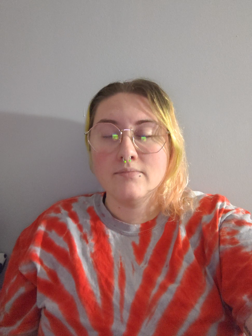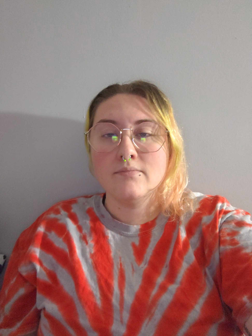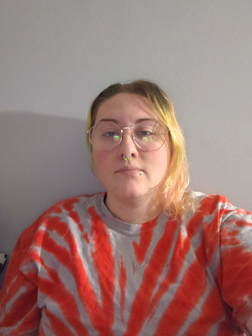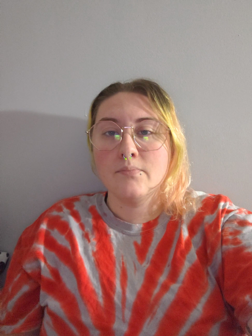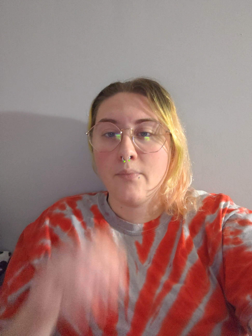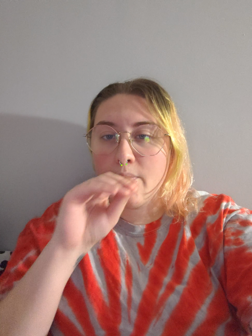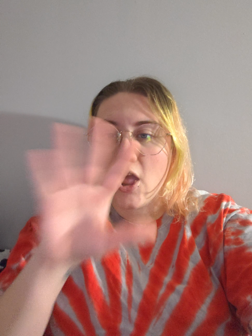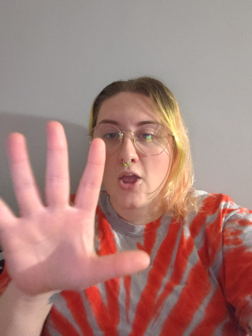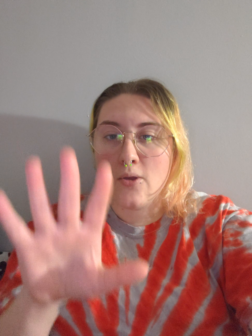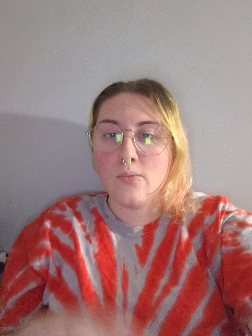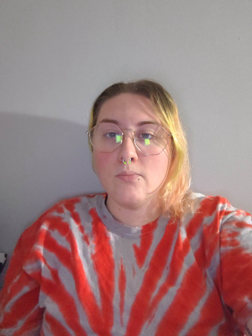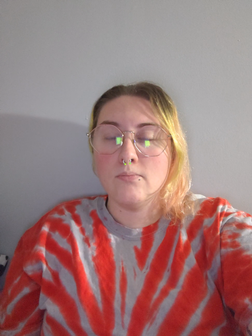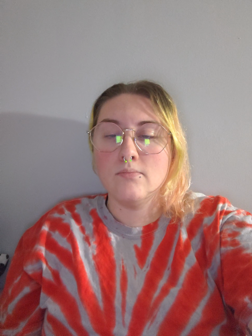blow